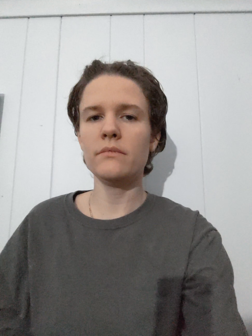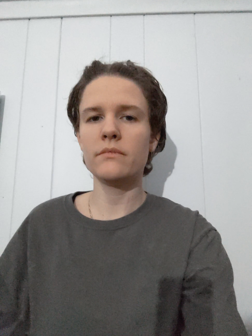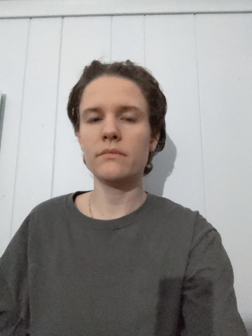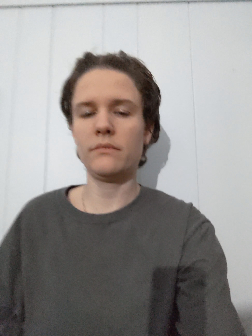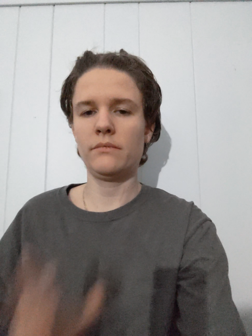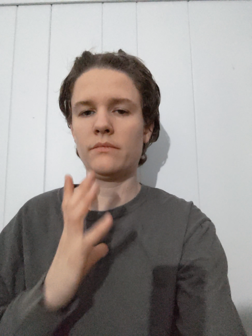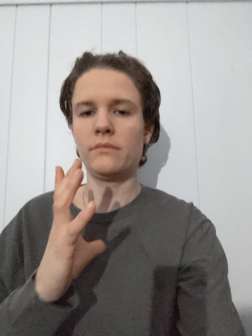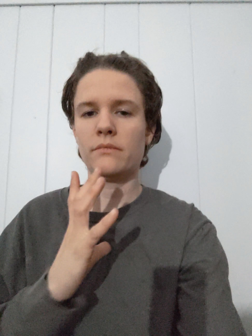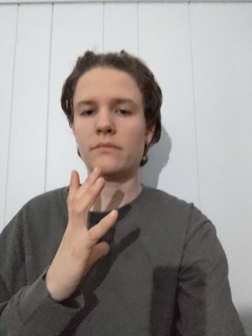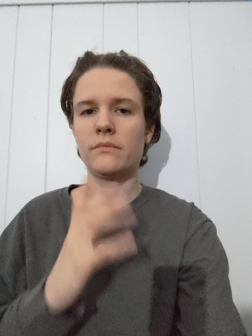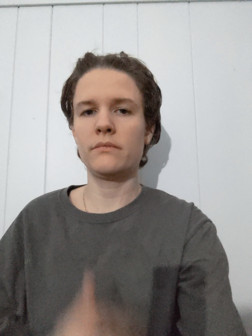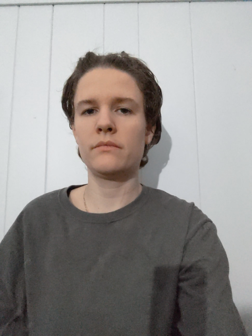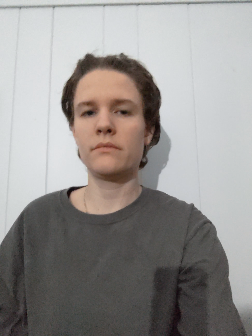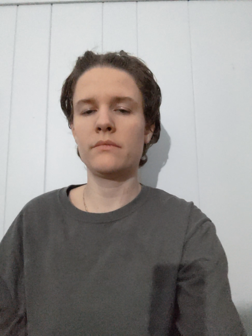fine